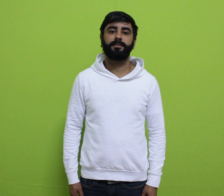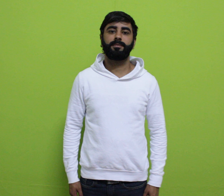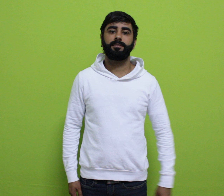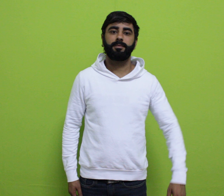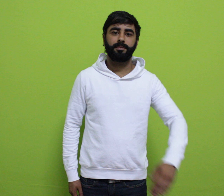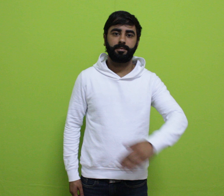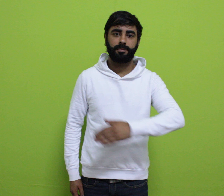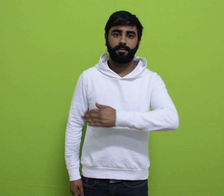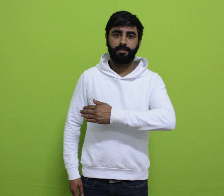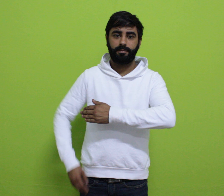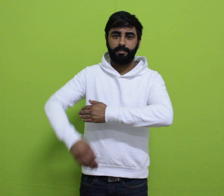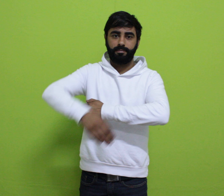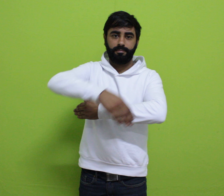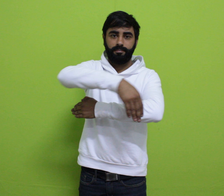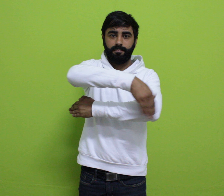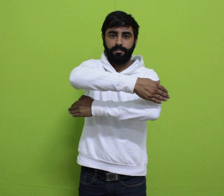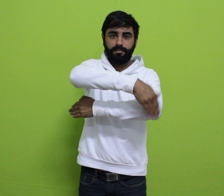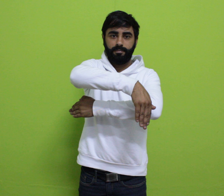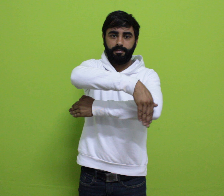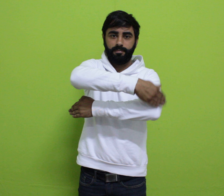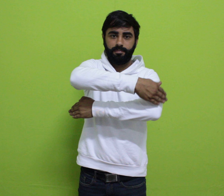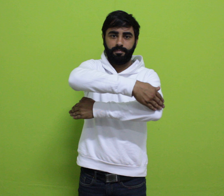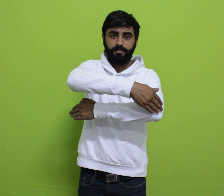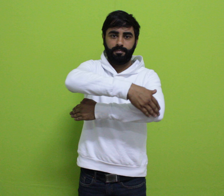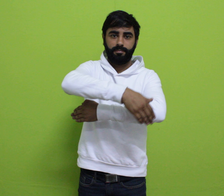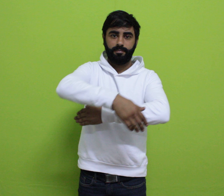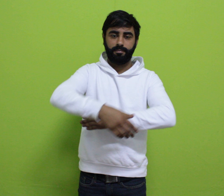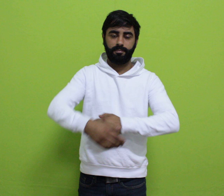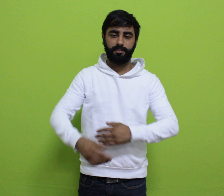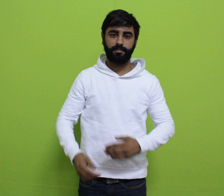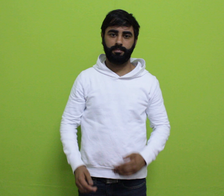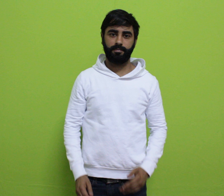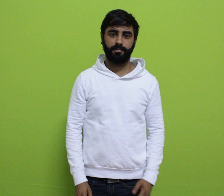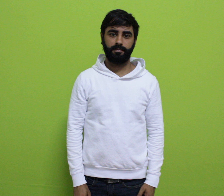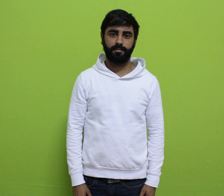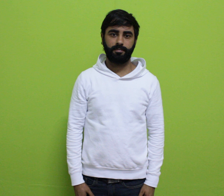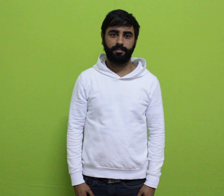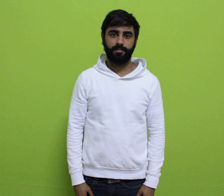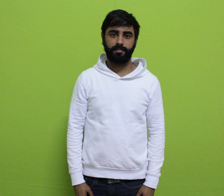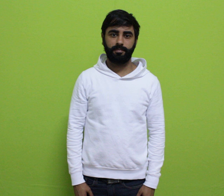esquina